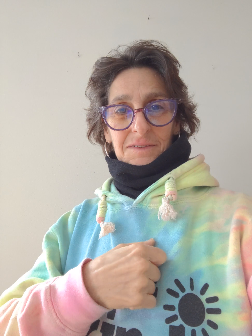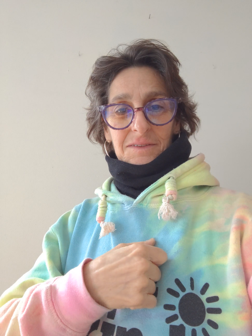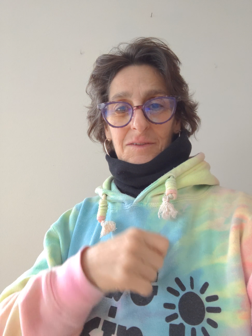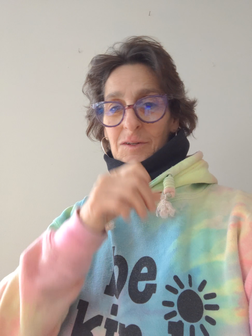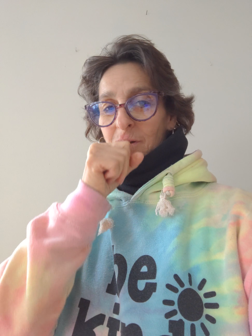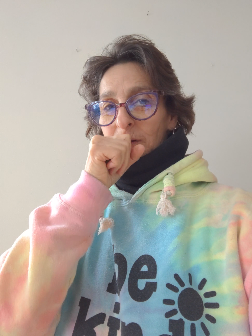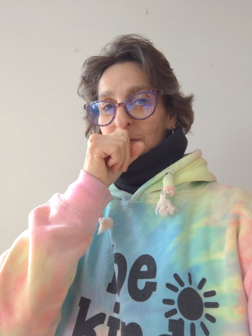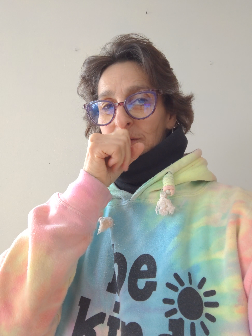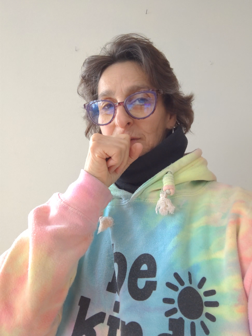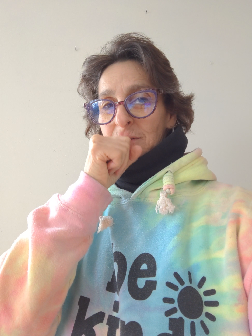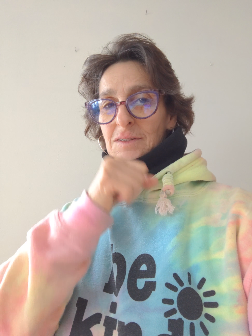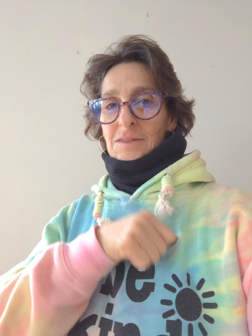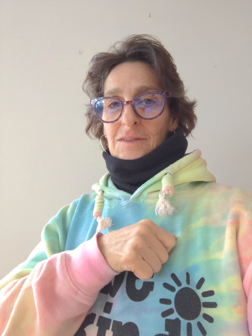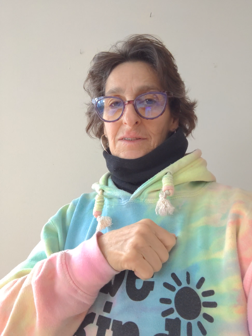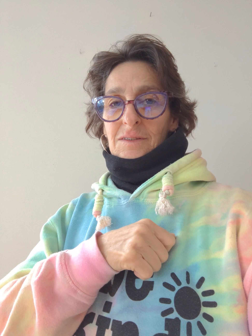orange